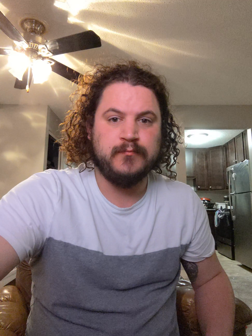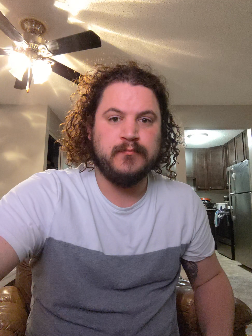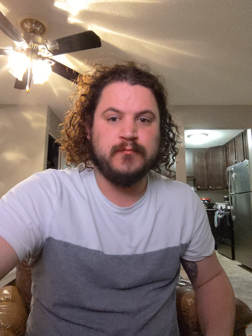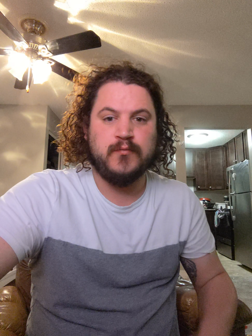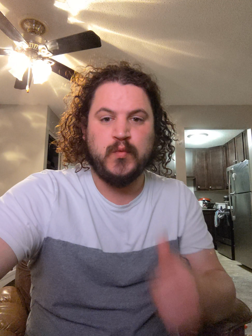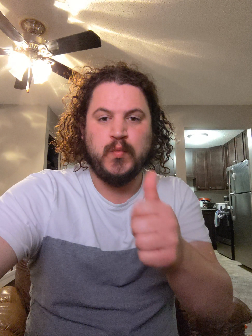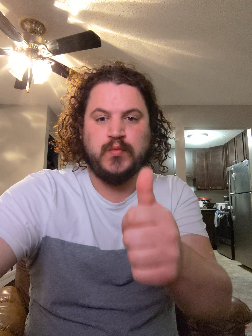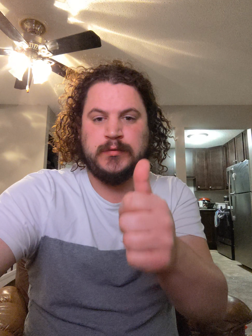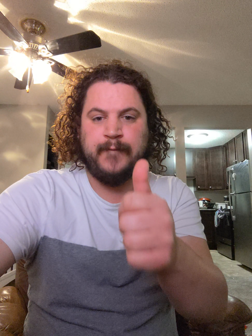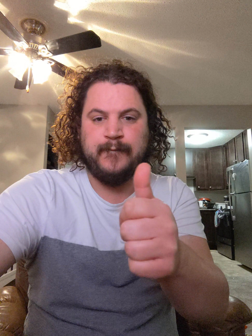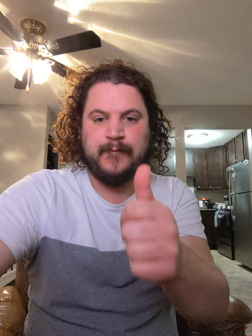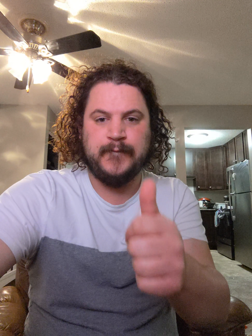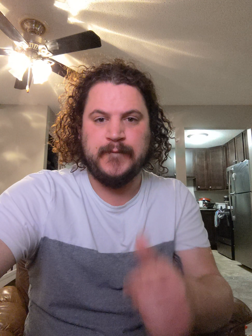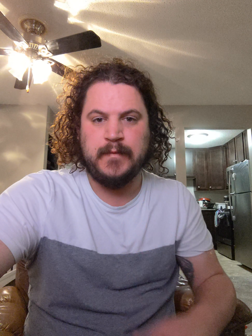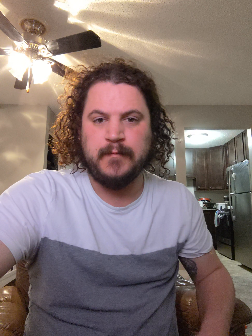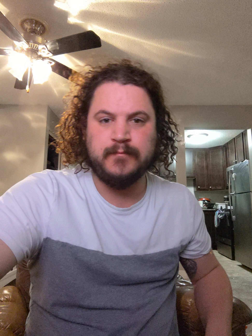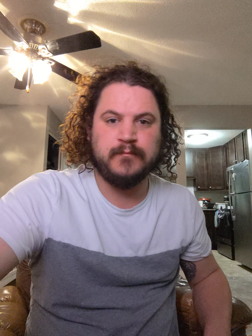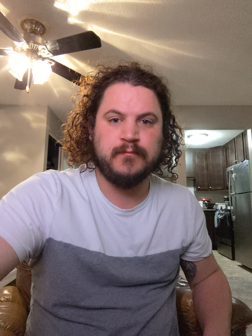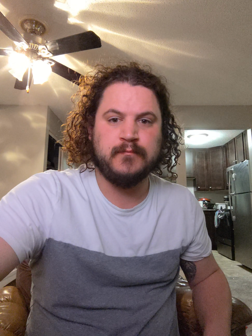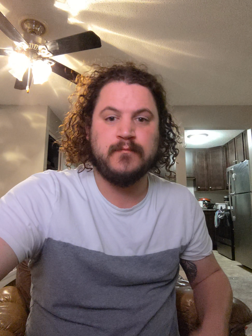yourself